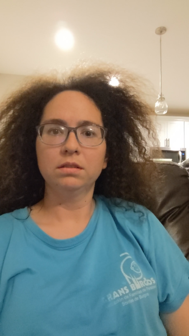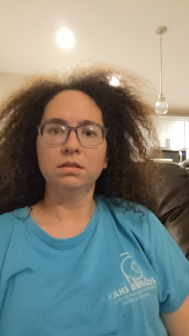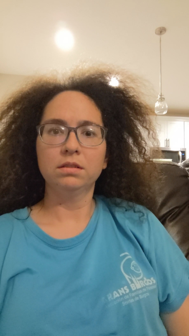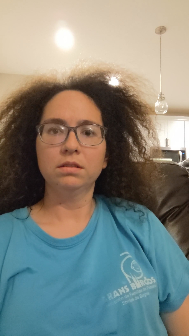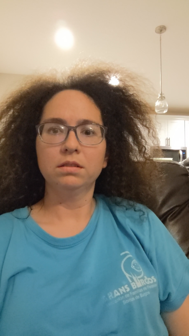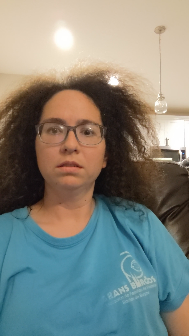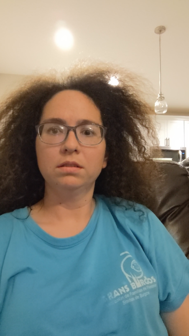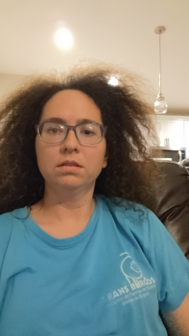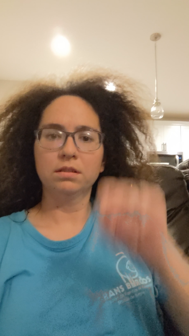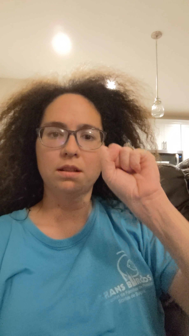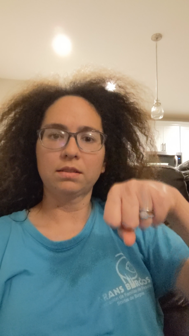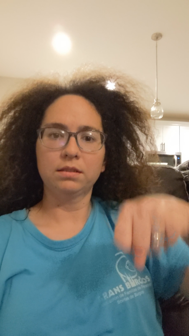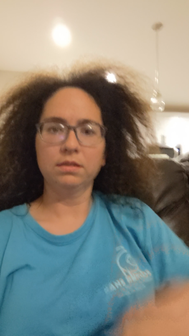could